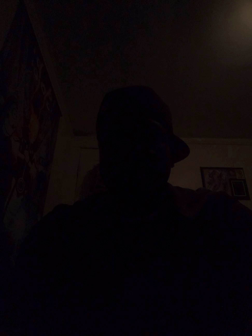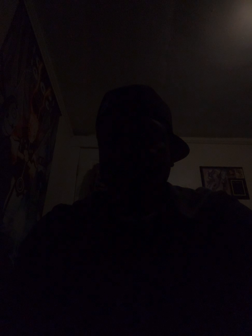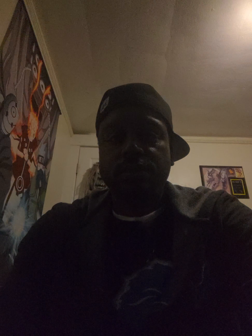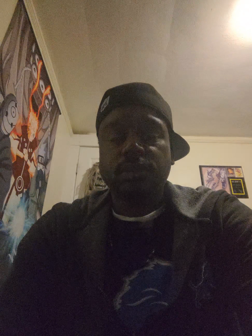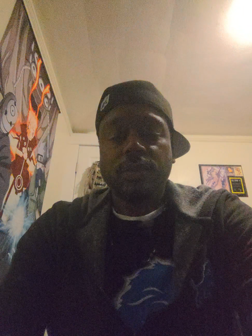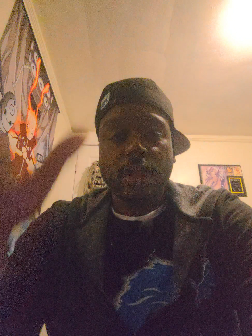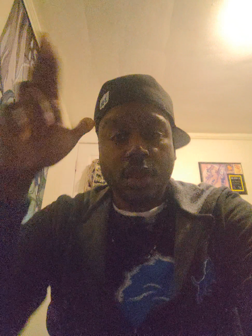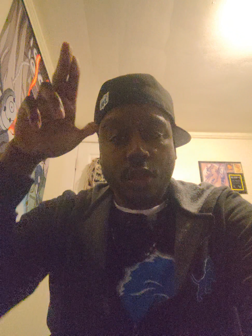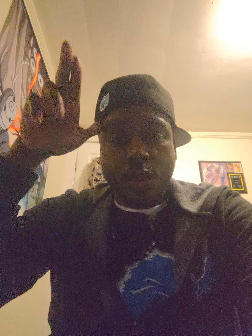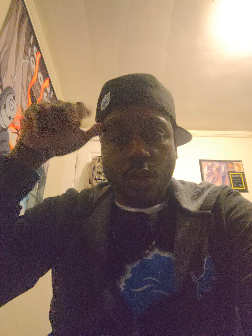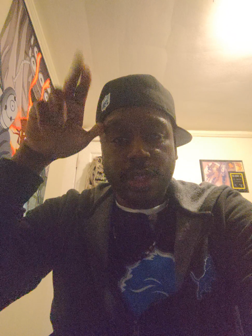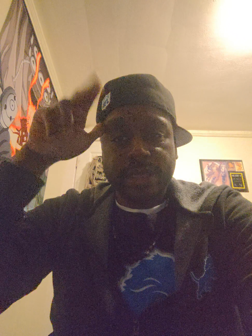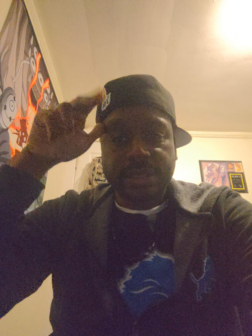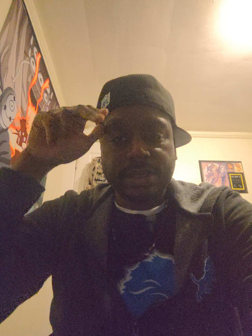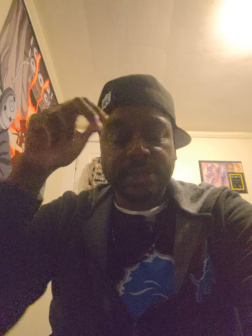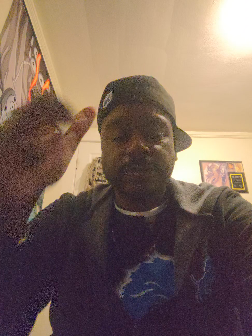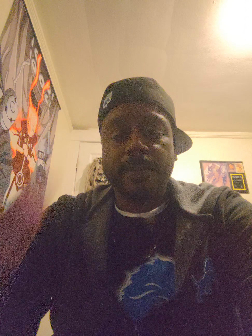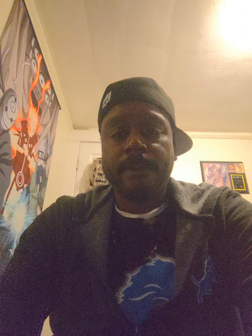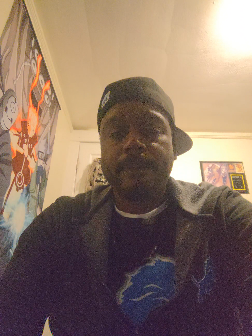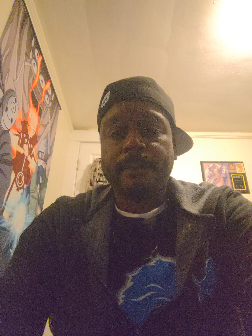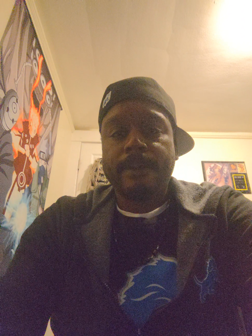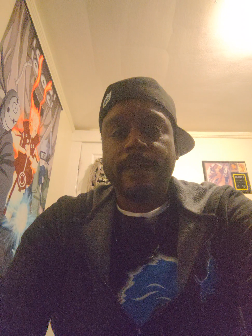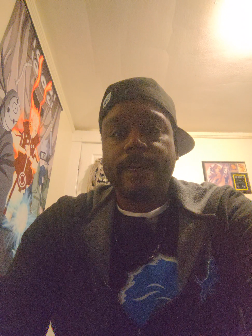horse